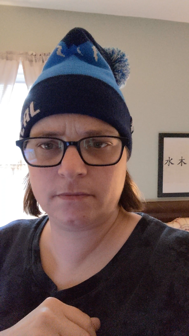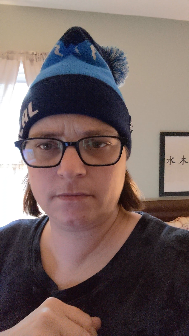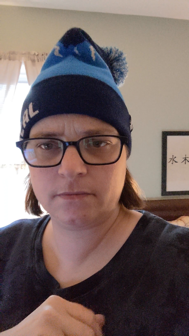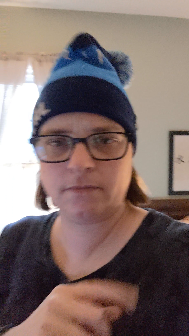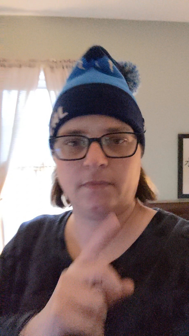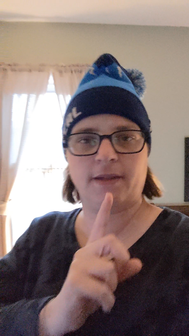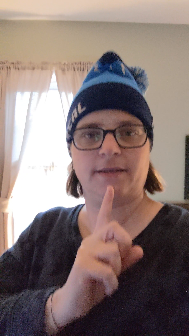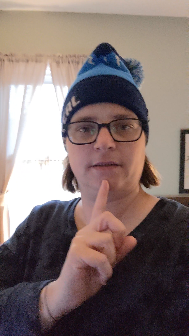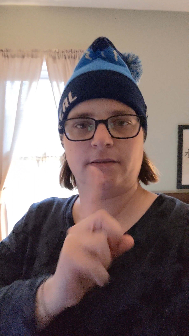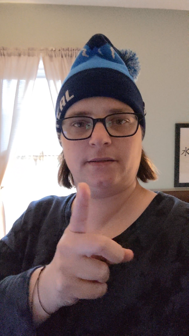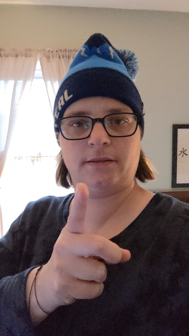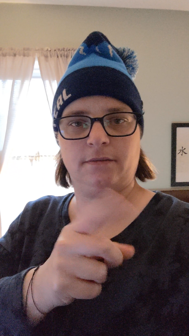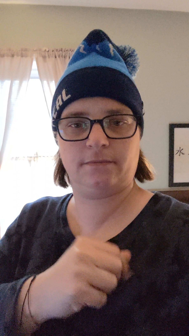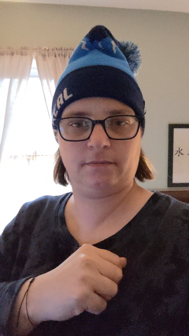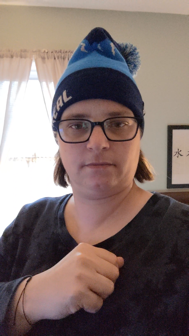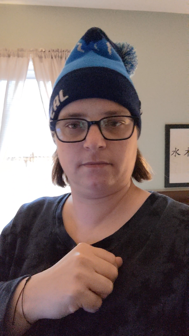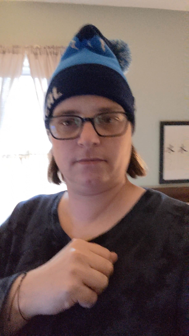is